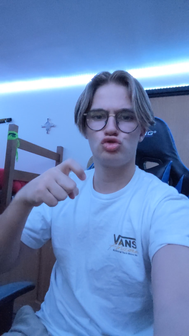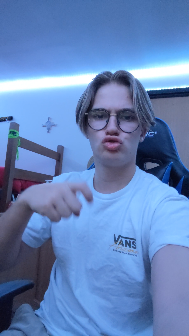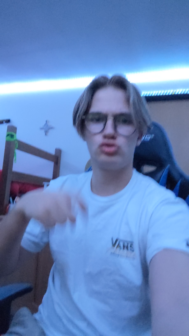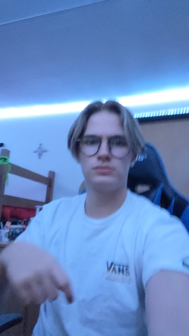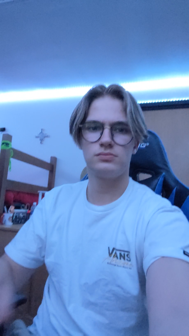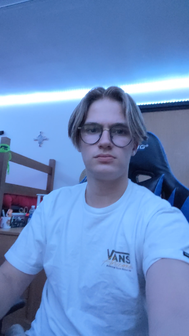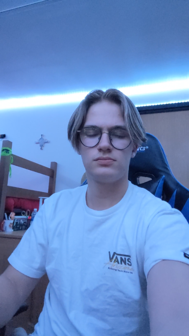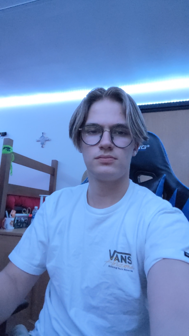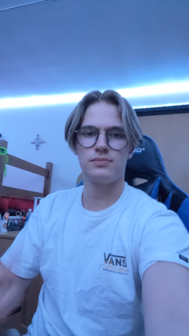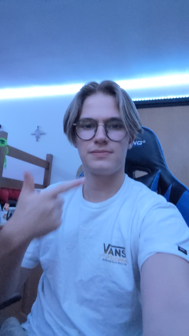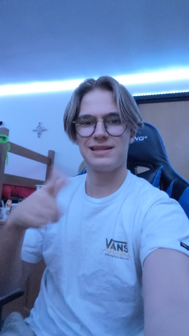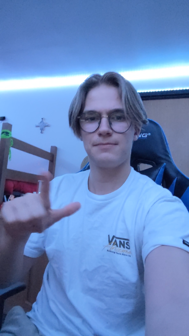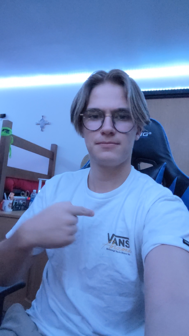let me